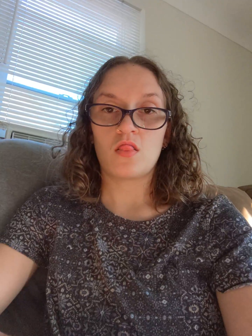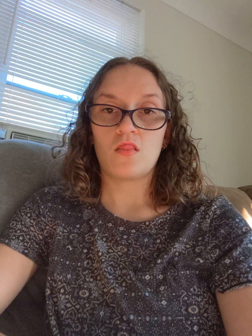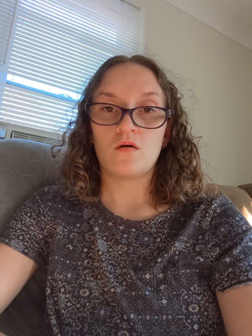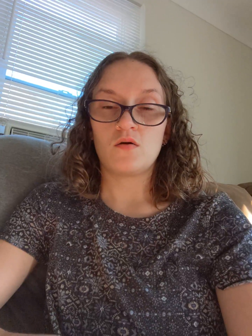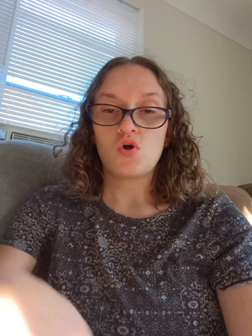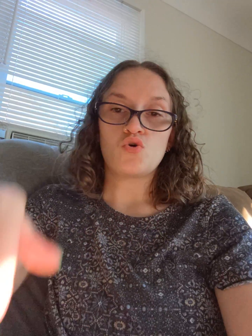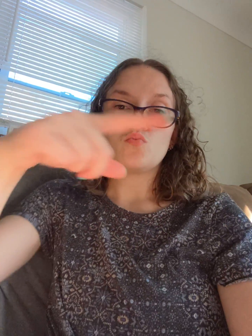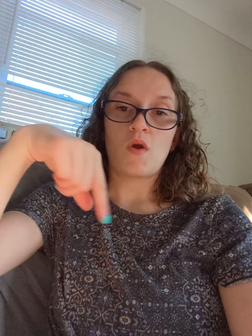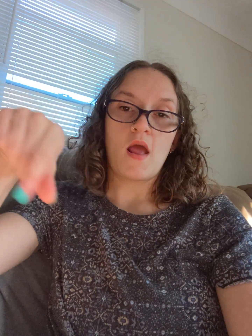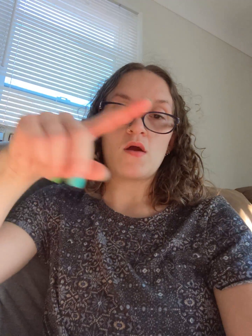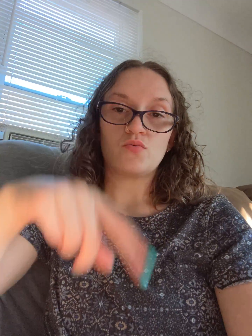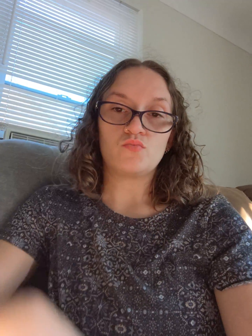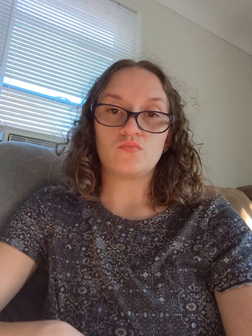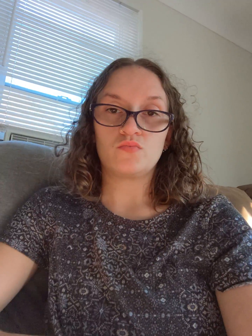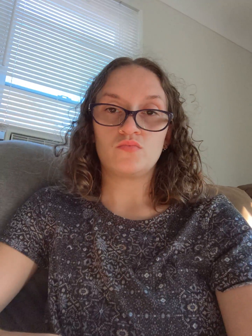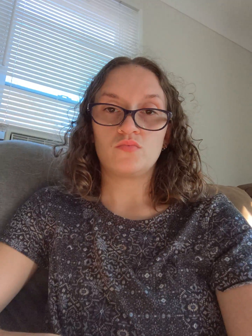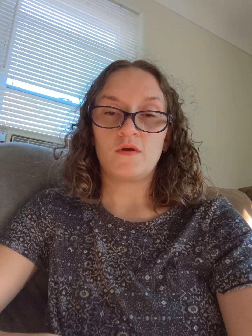around